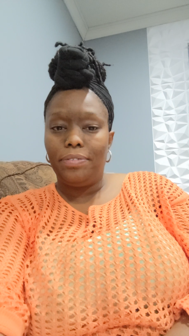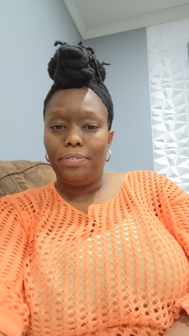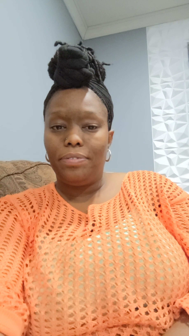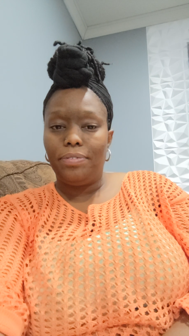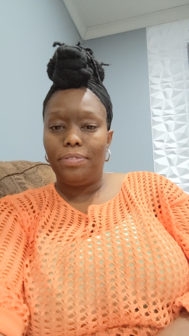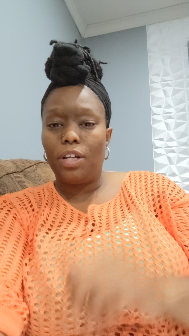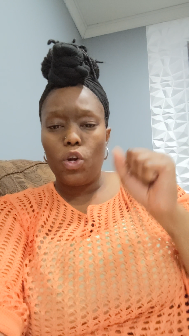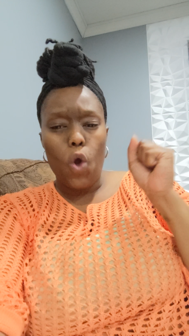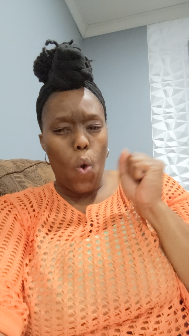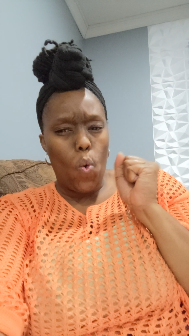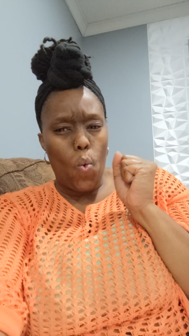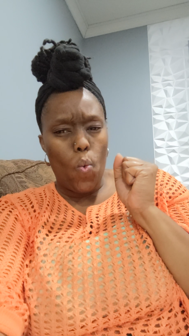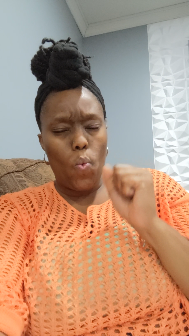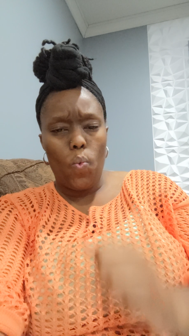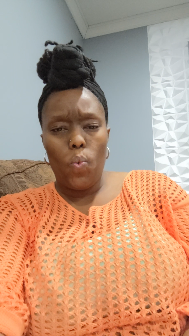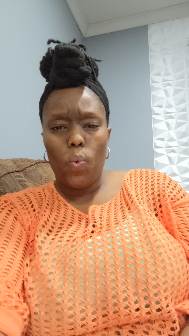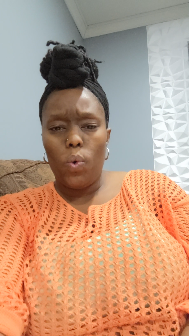cold